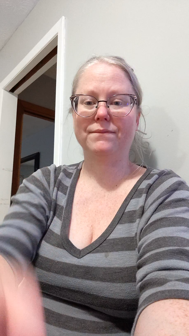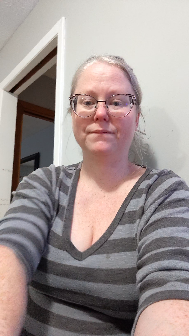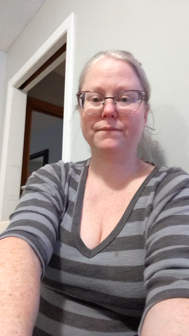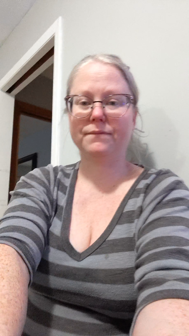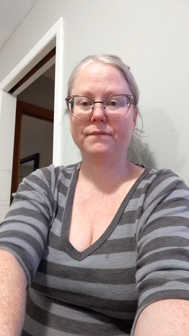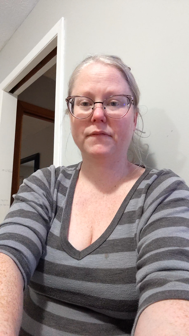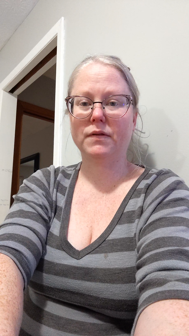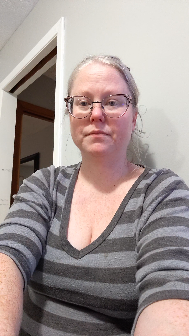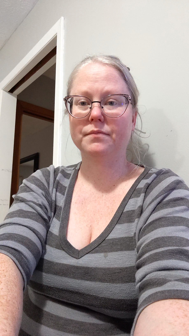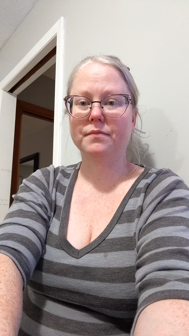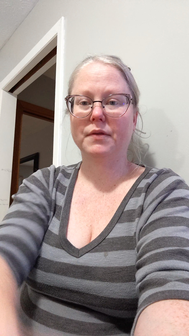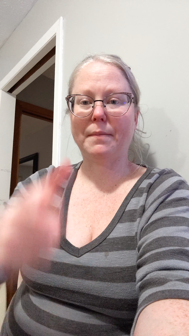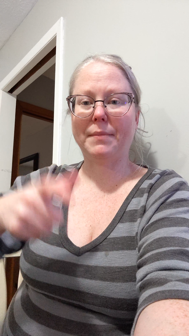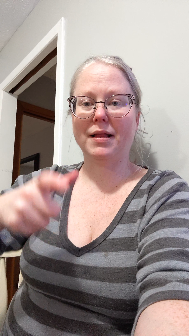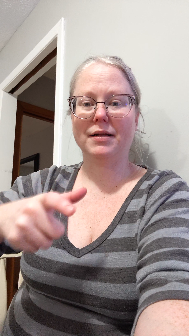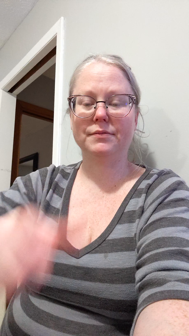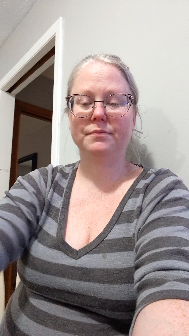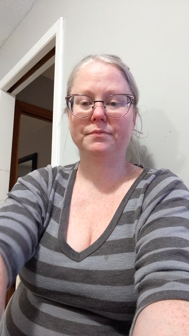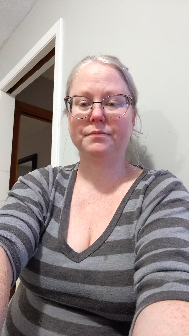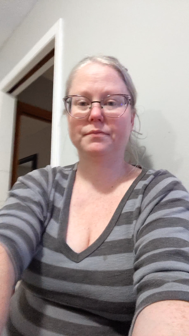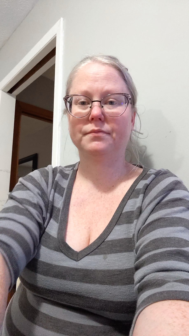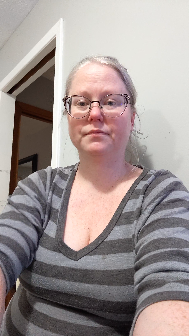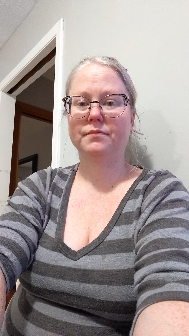plate